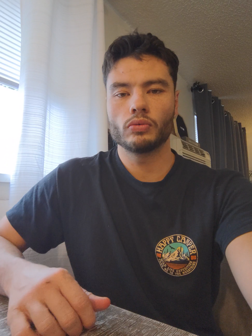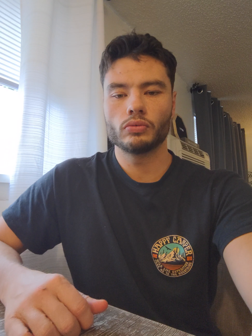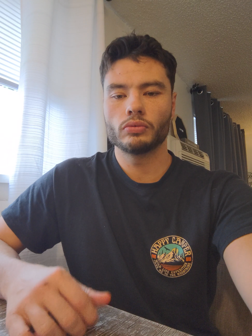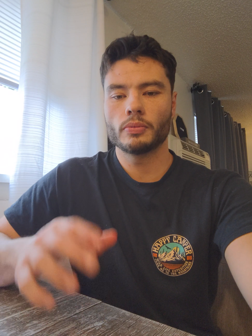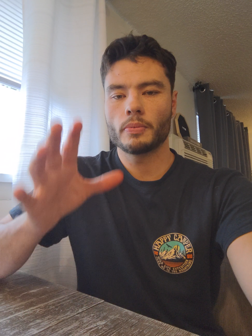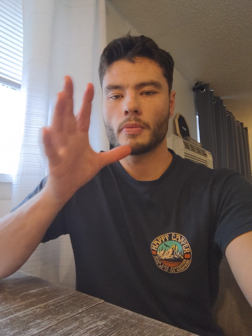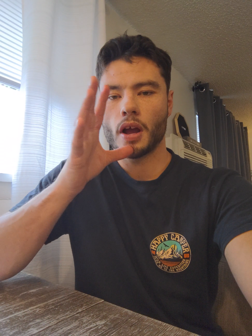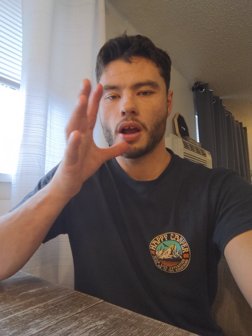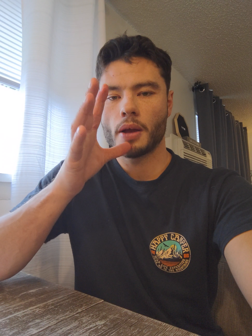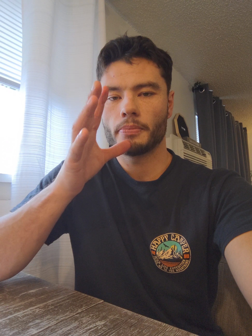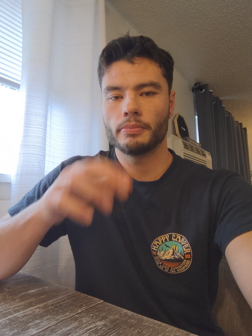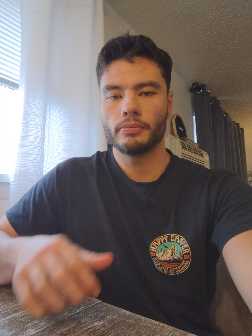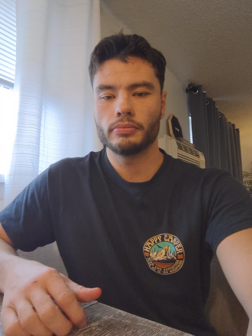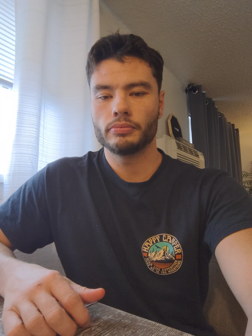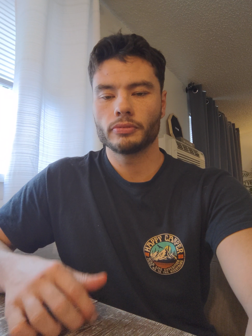mom